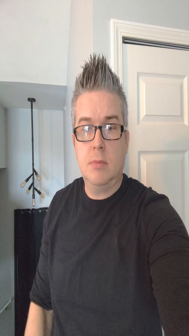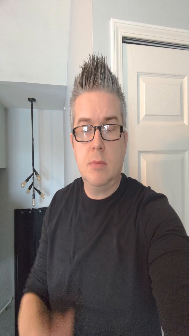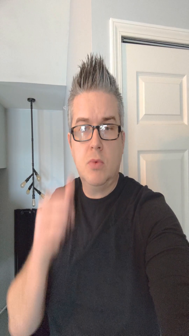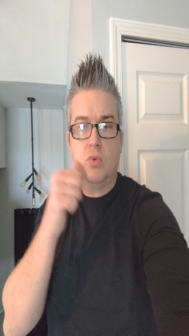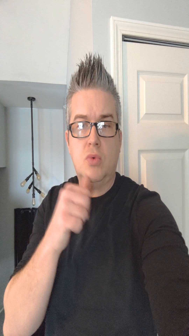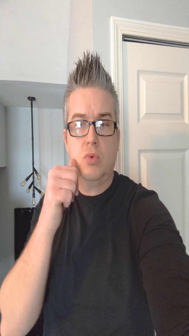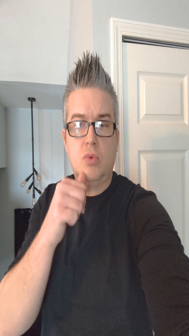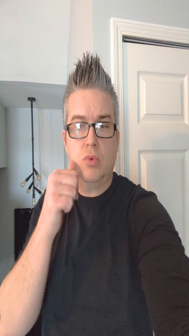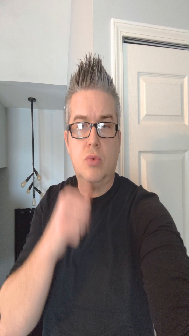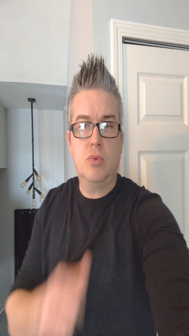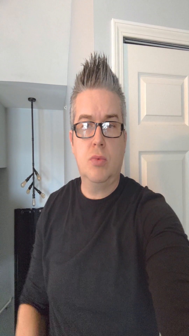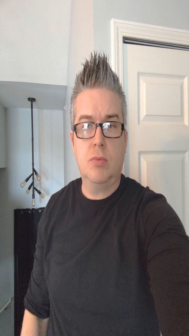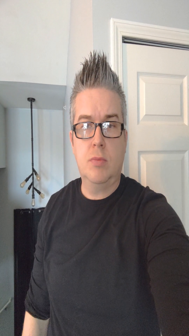girl